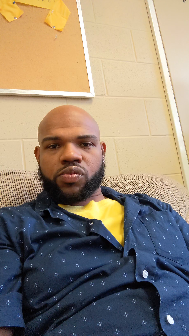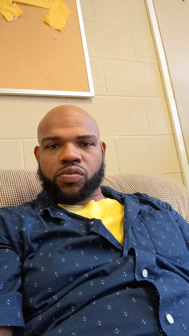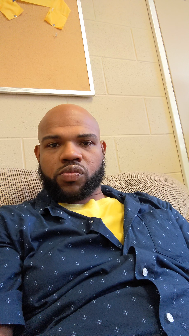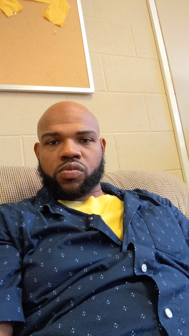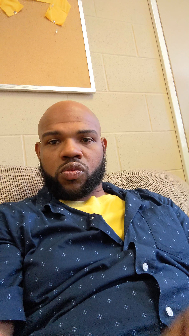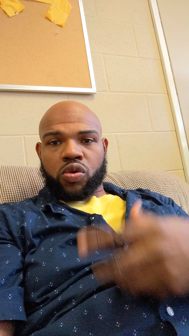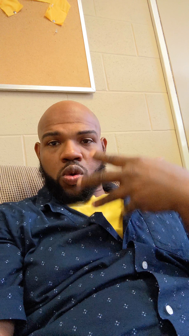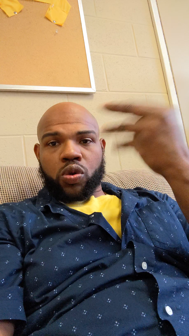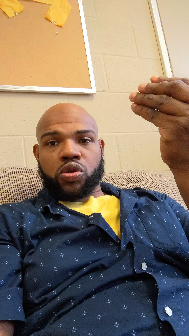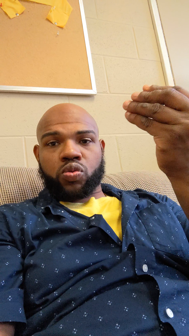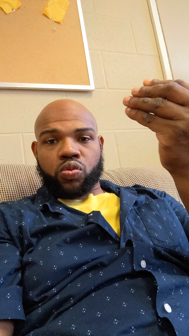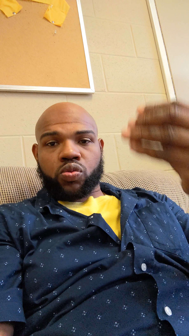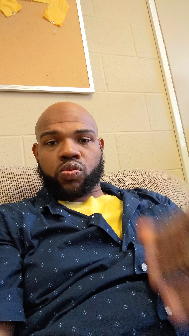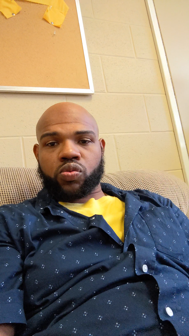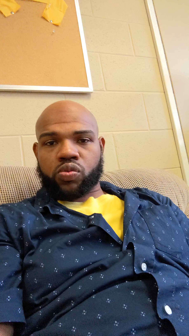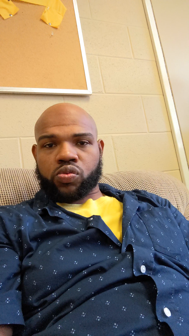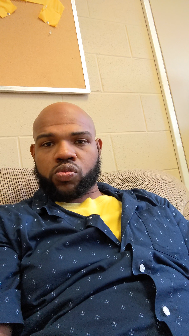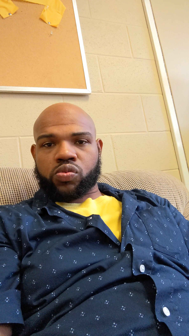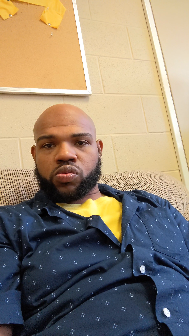going to